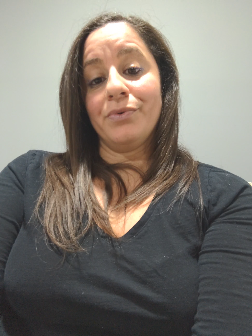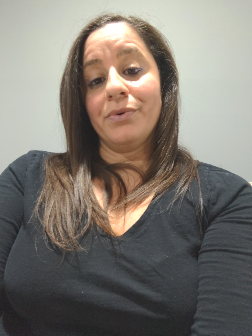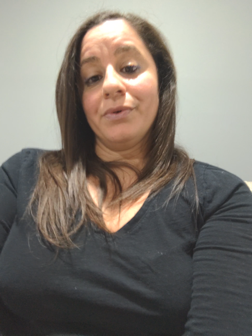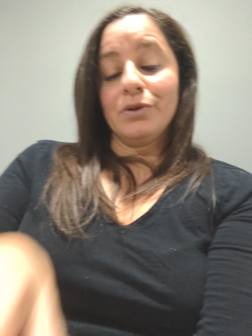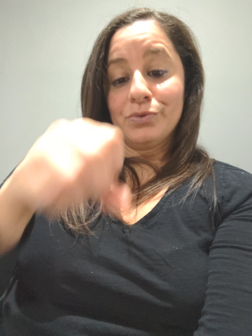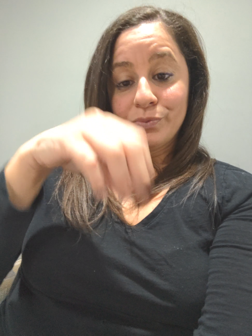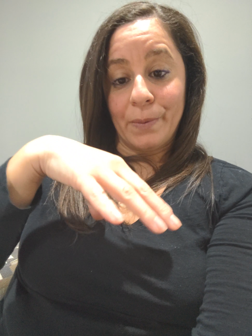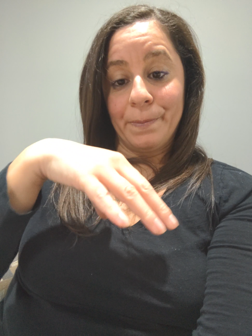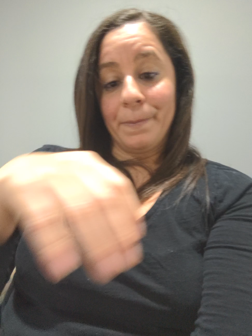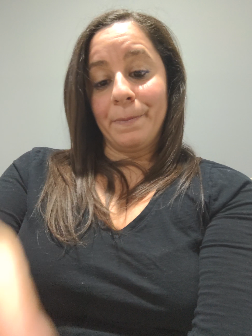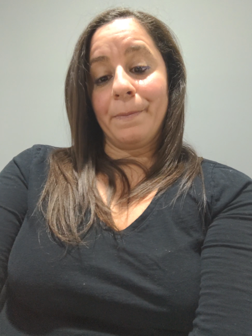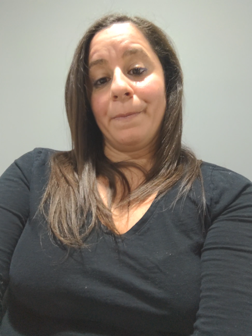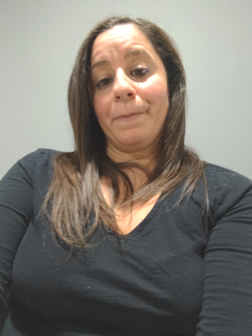drop